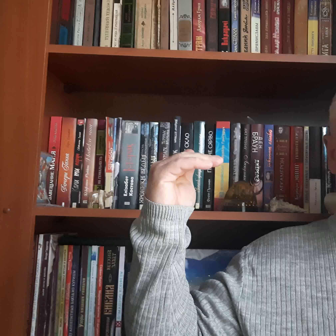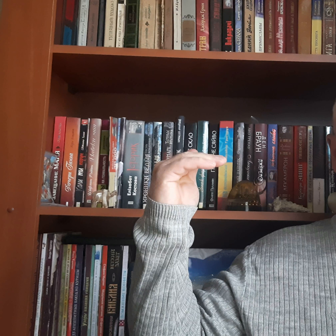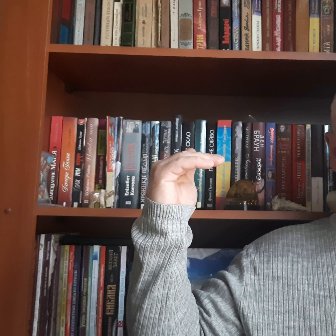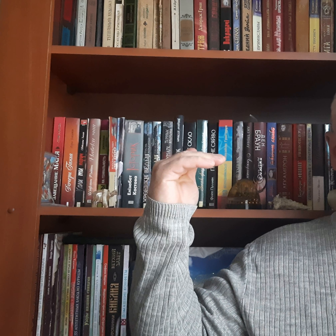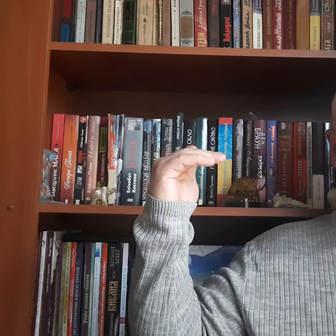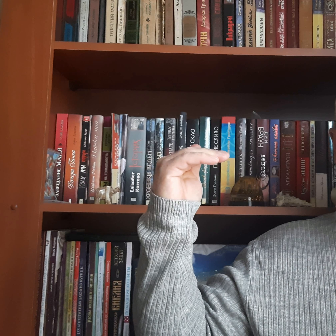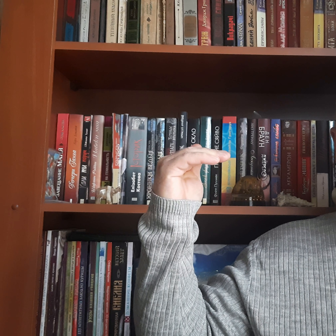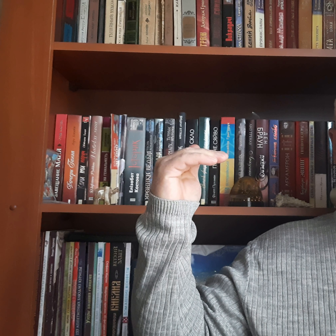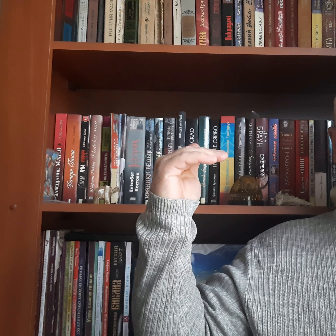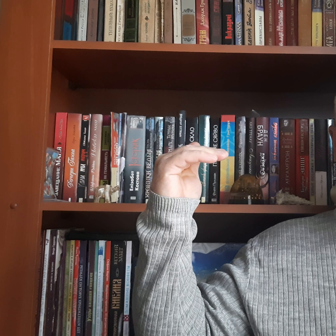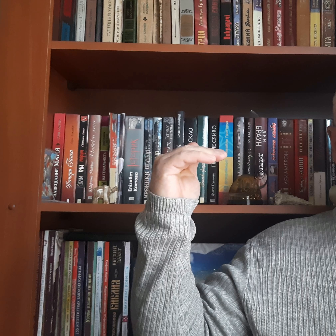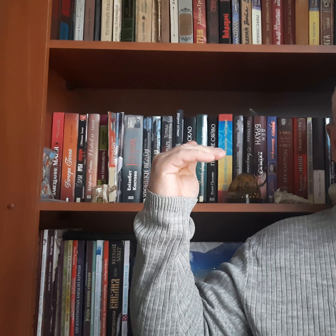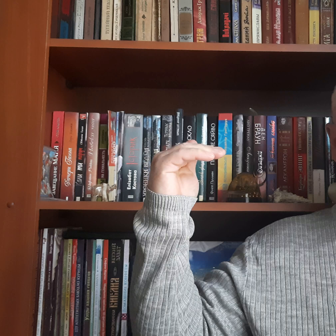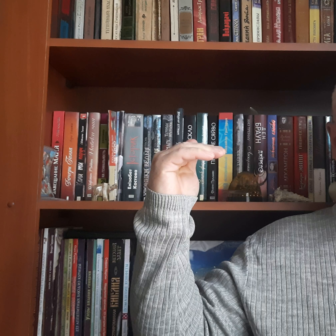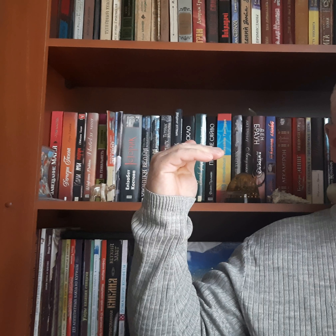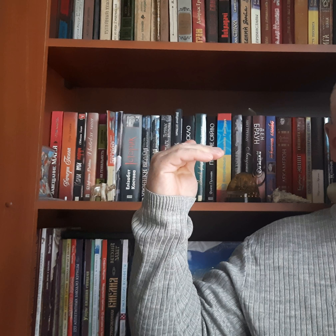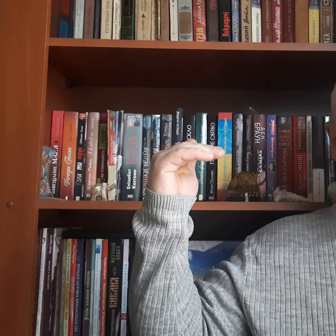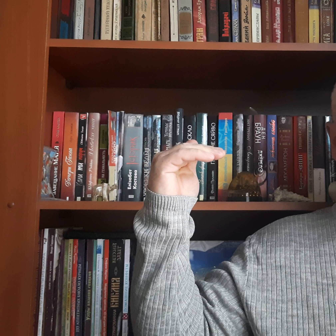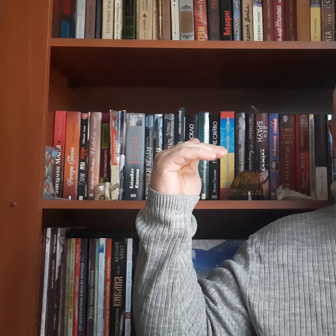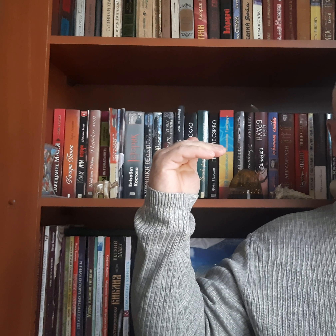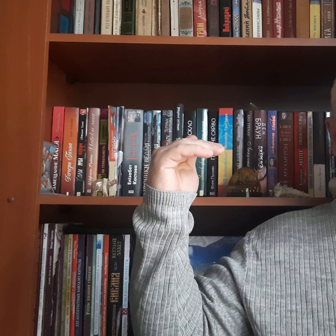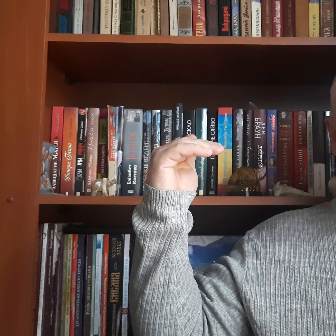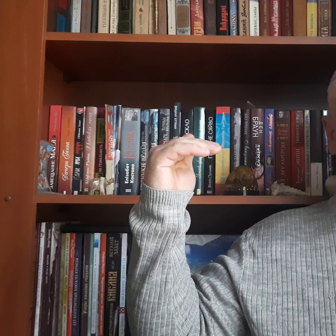Ф